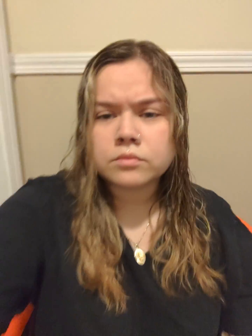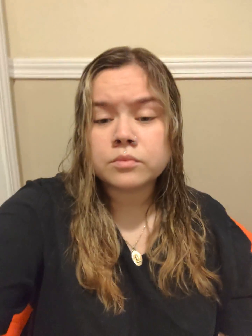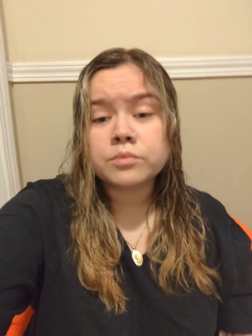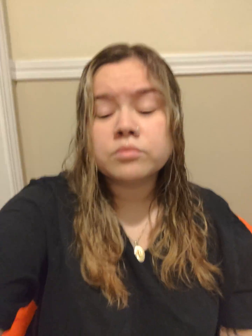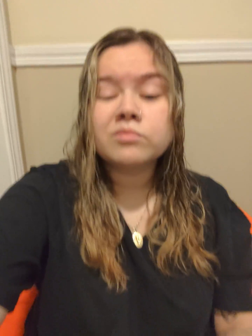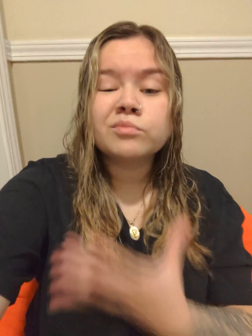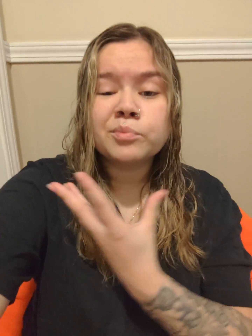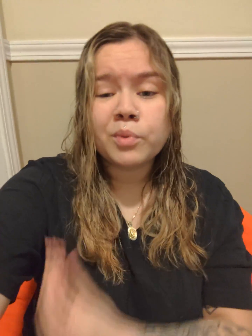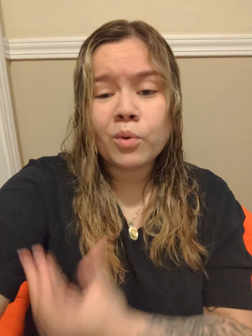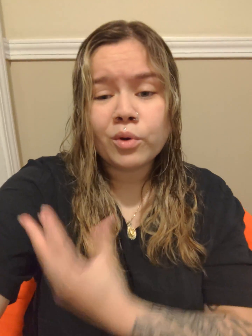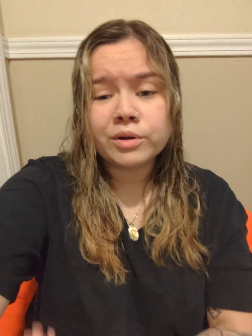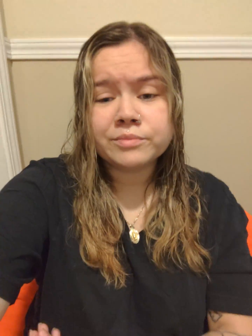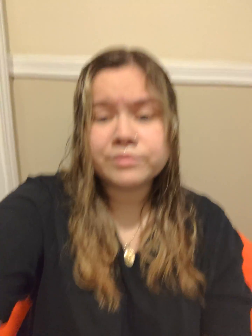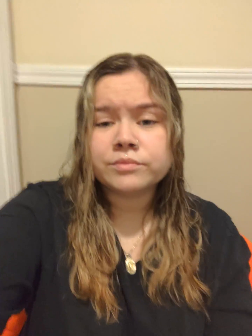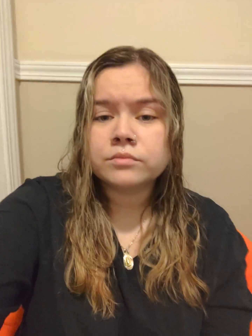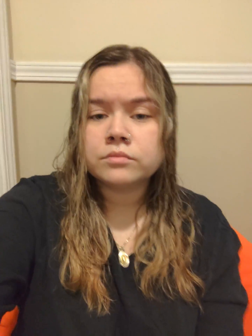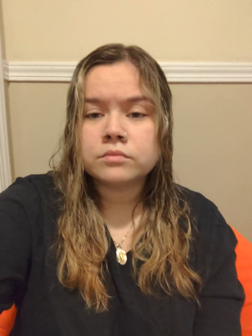poor